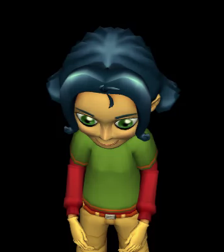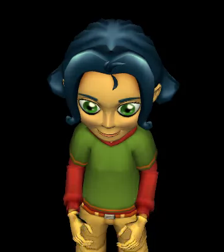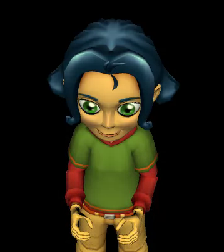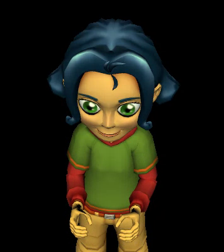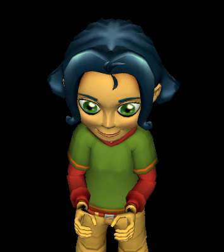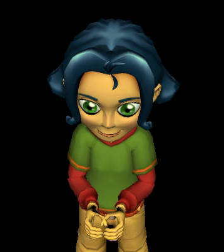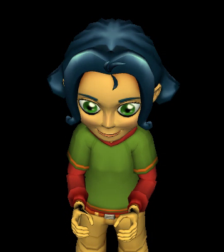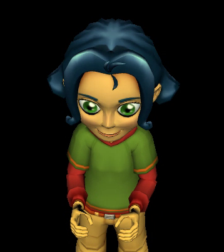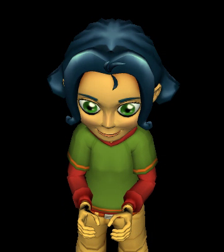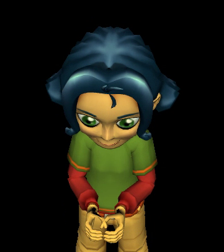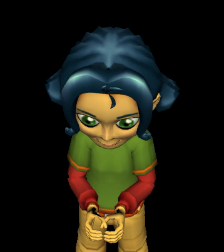مجموعة